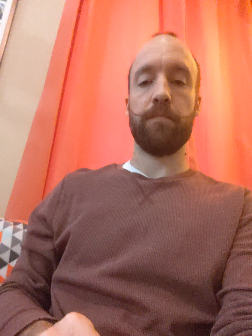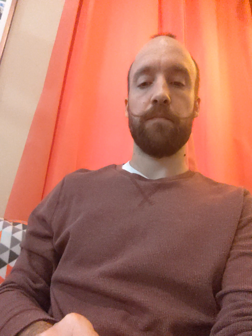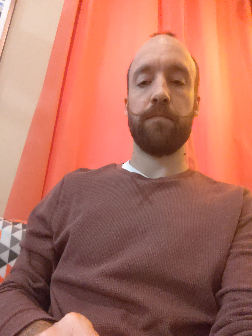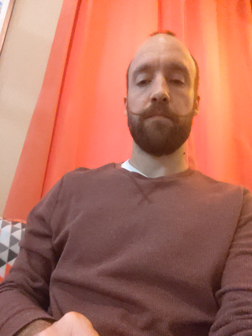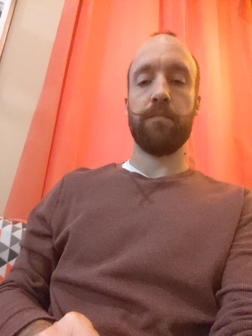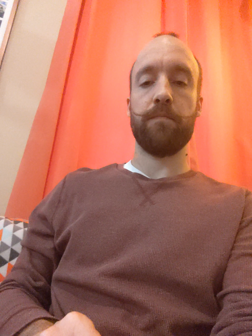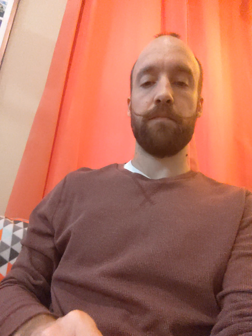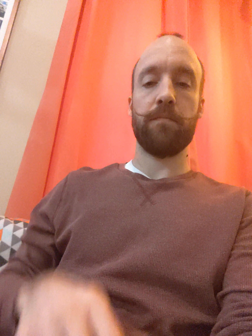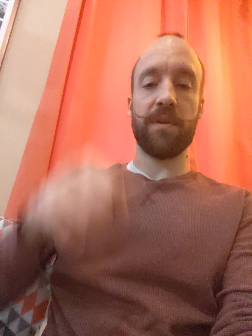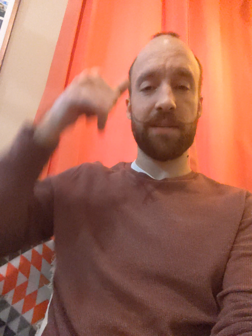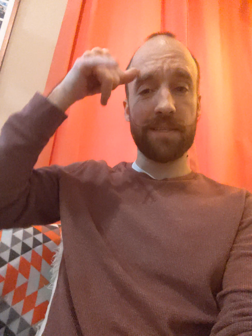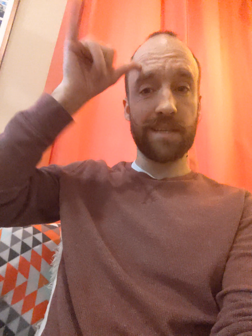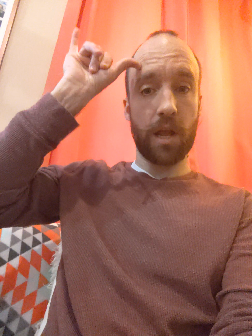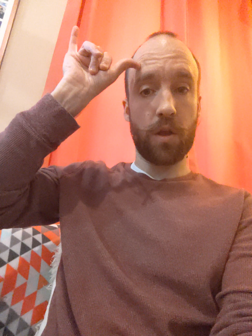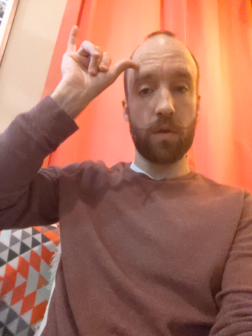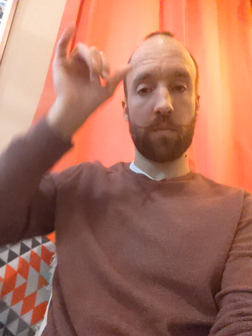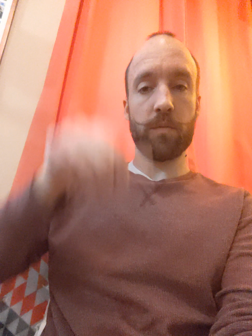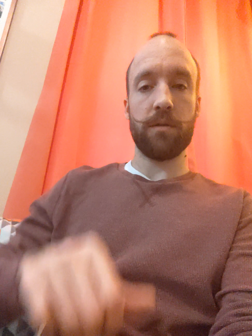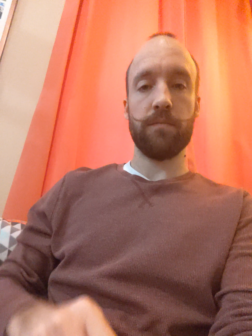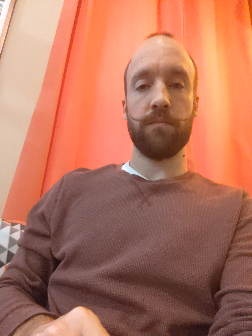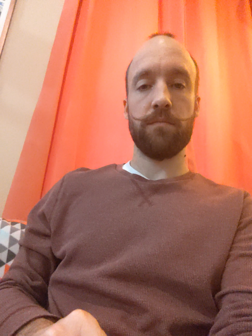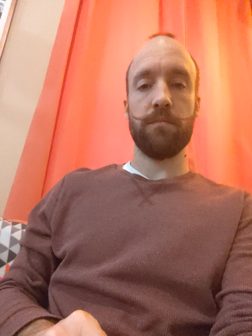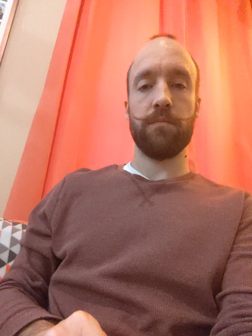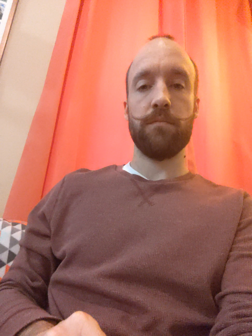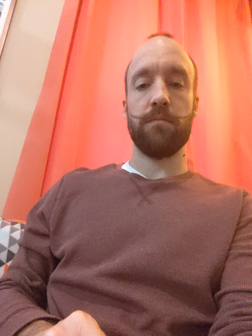cow